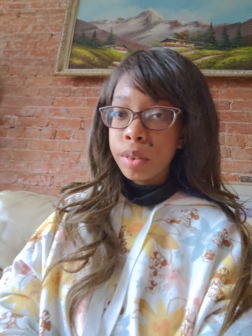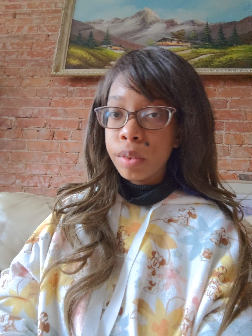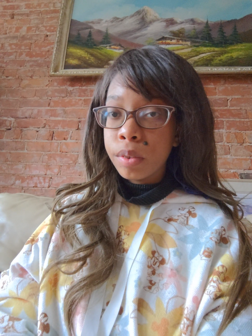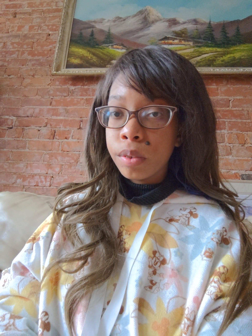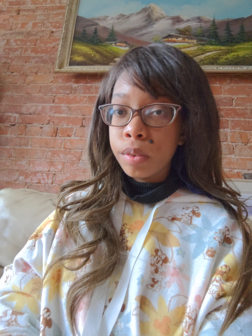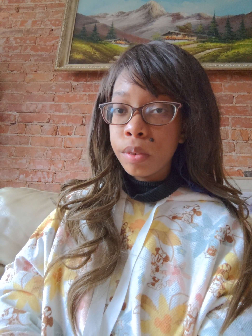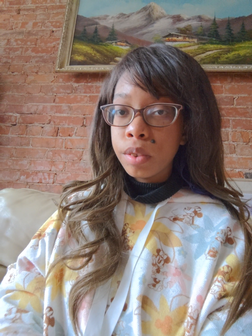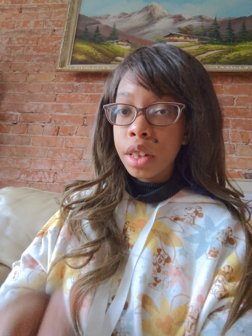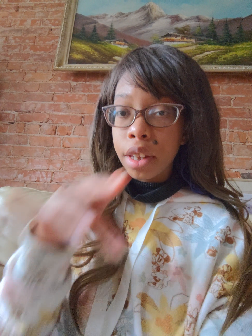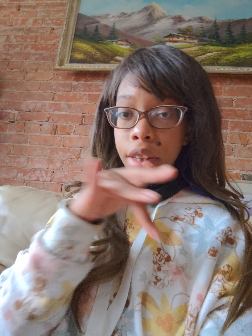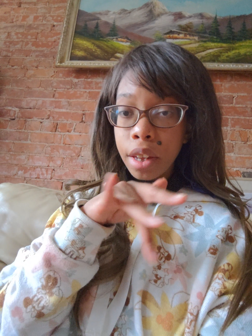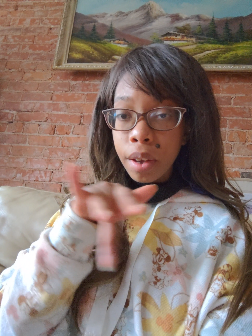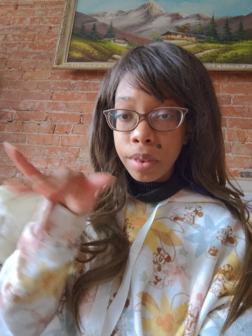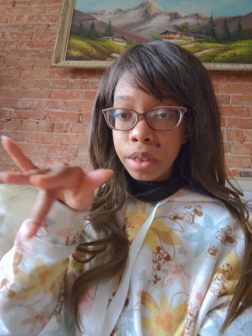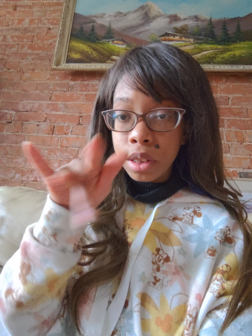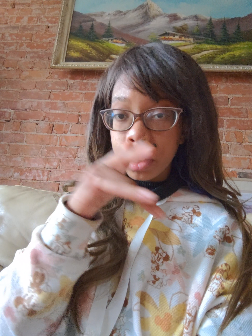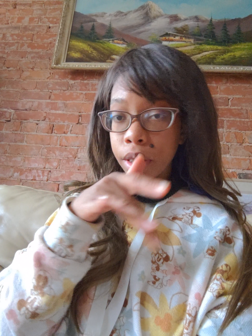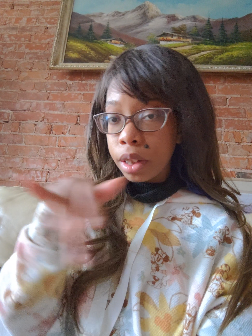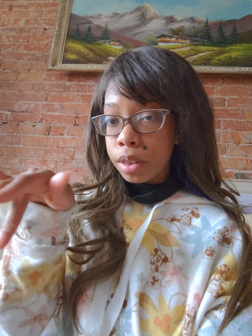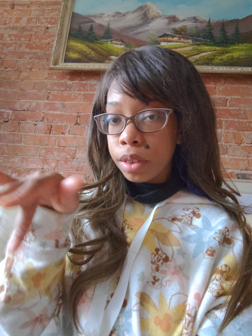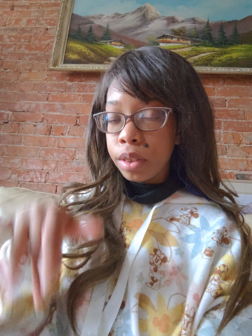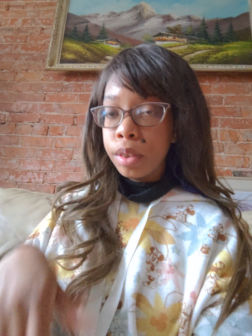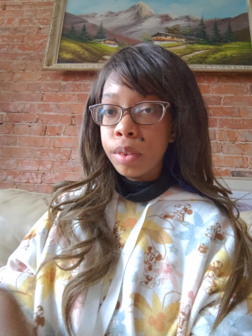empty